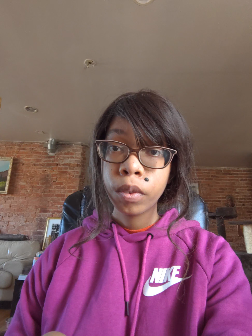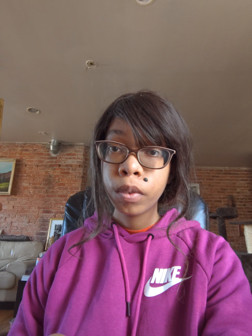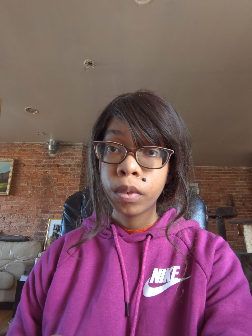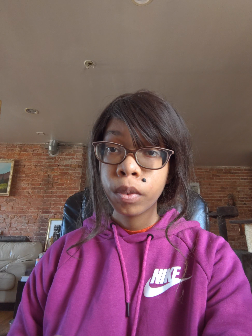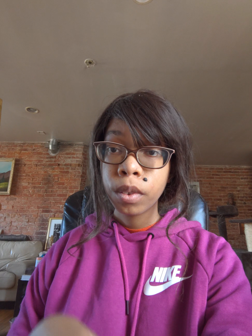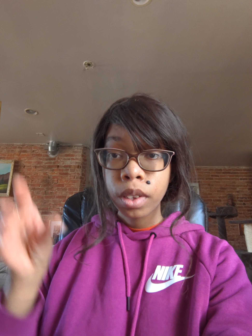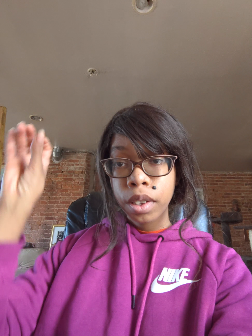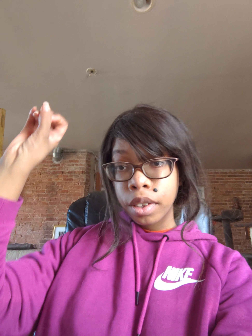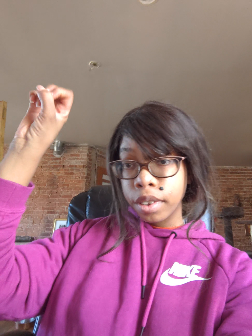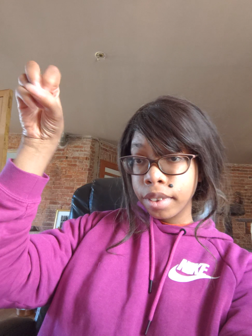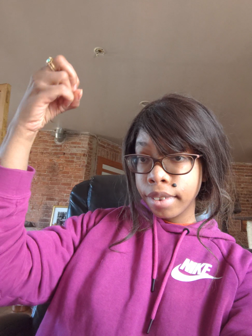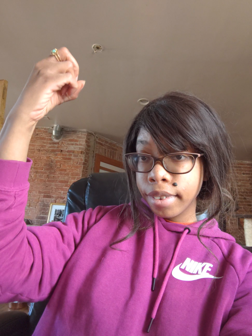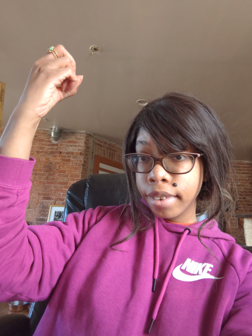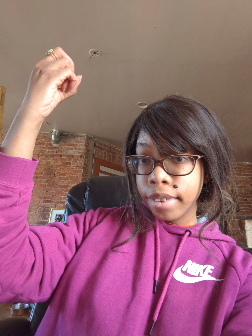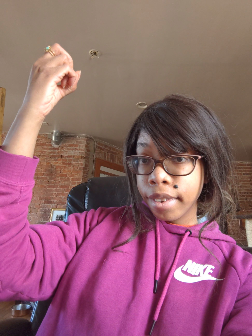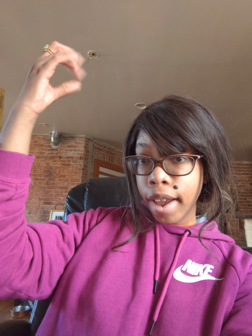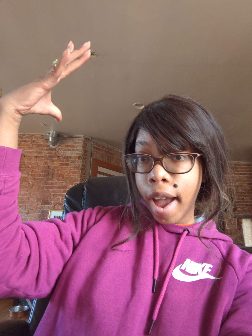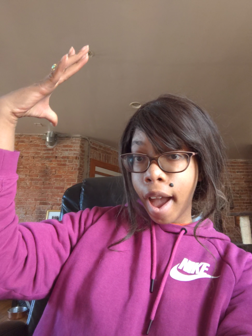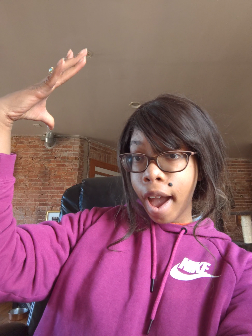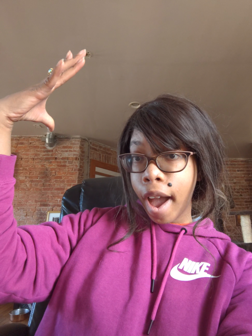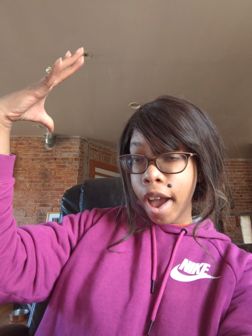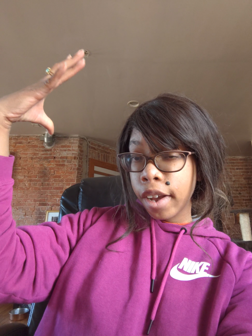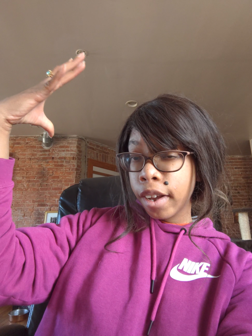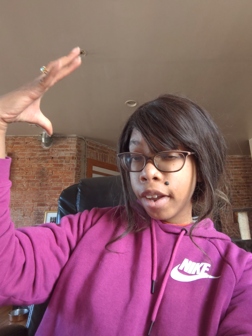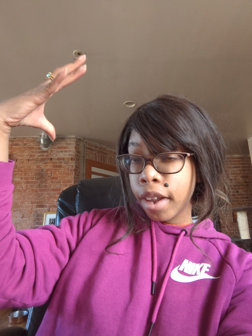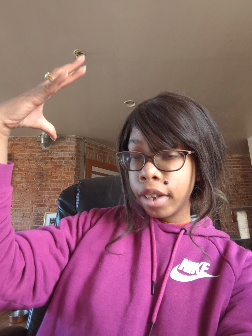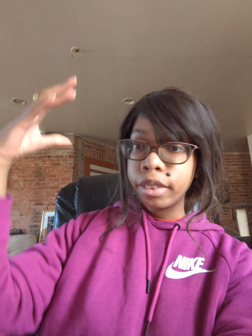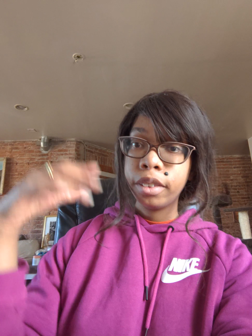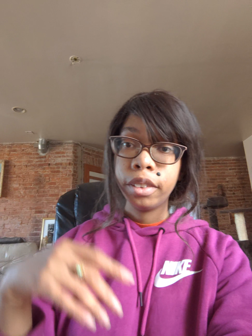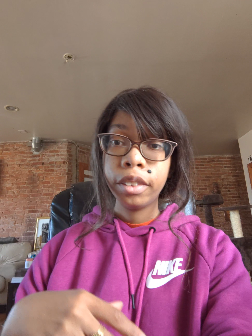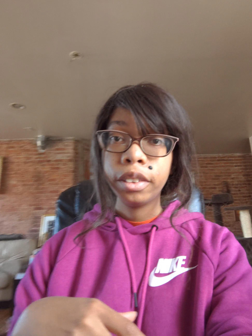sun